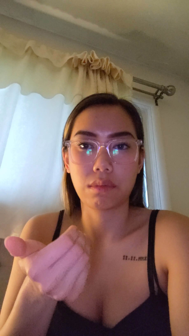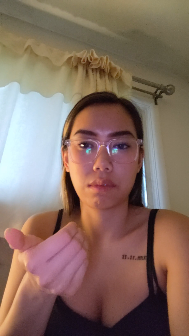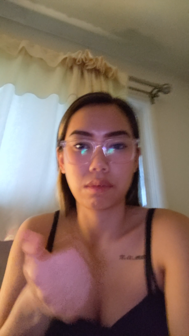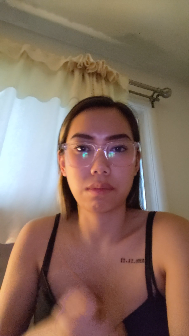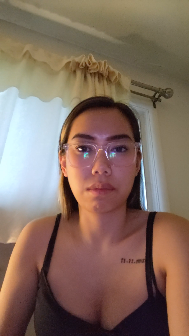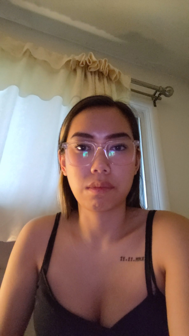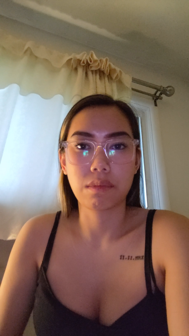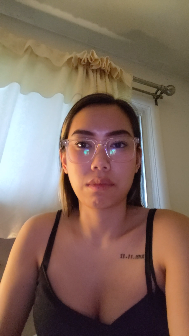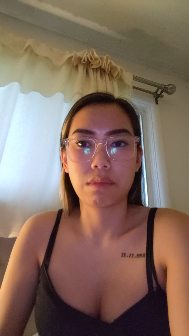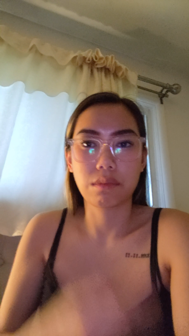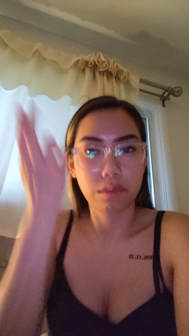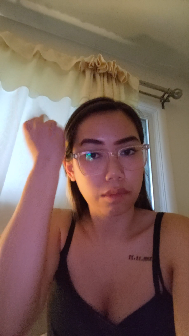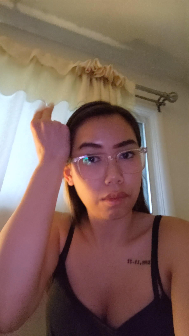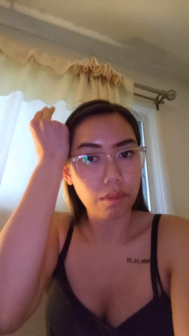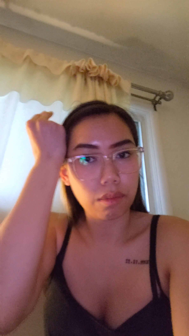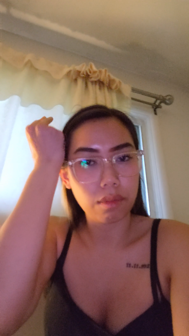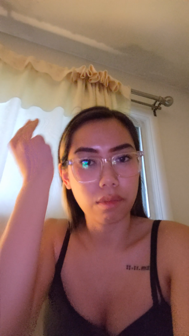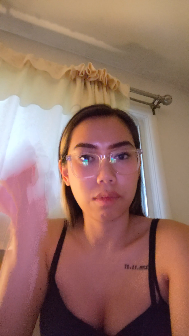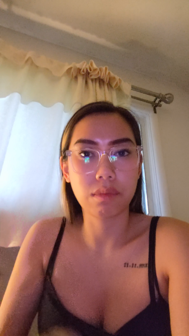rabbit